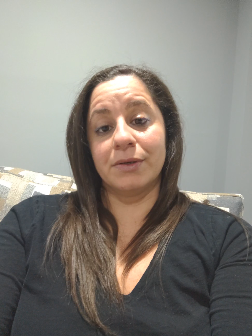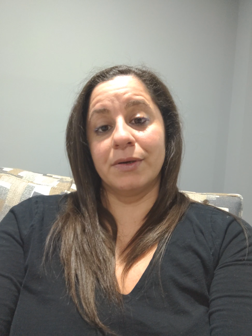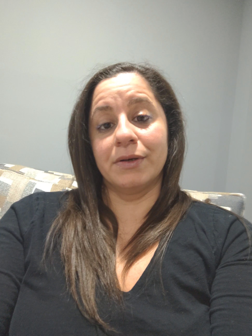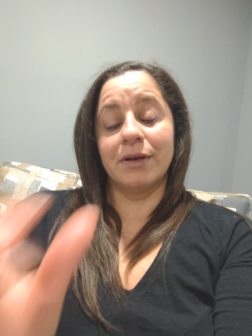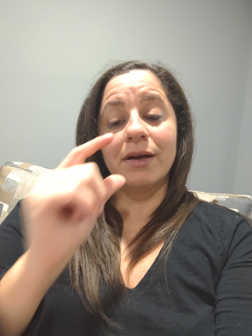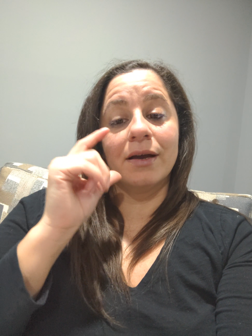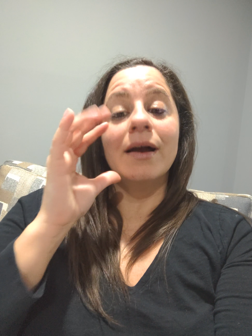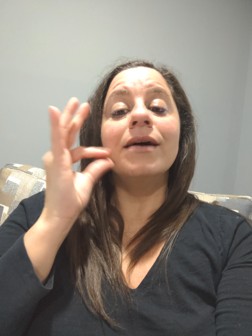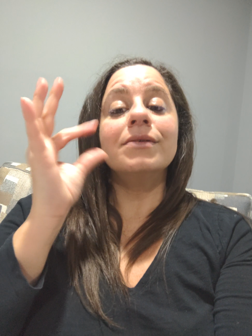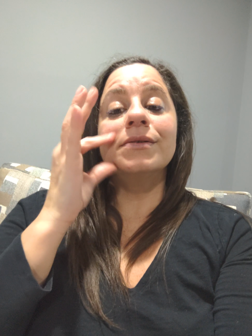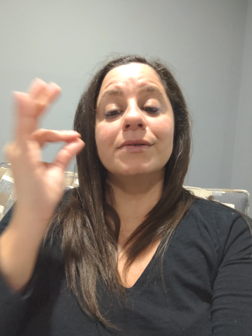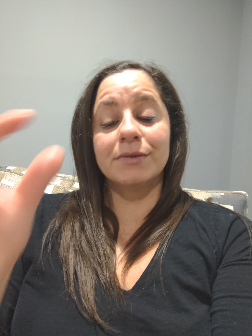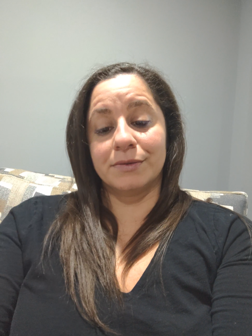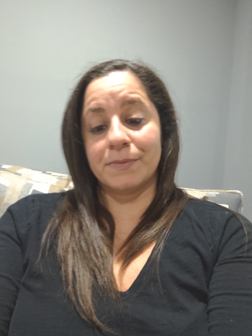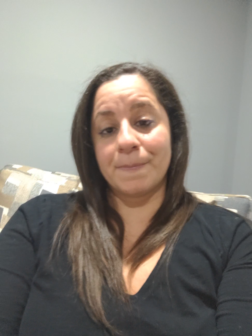cat